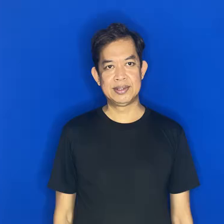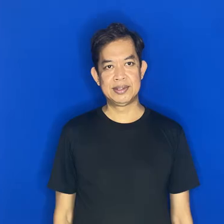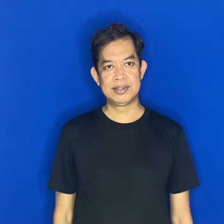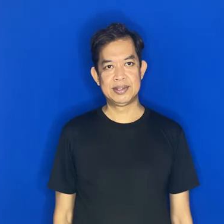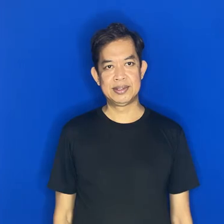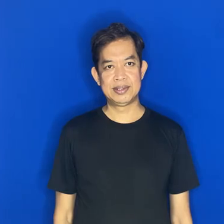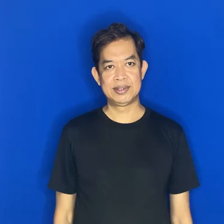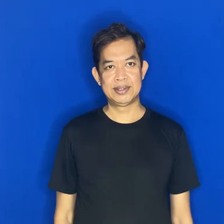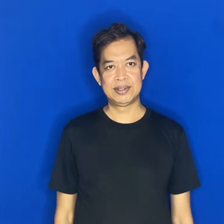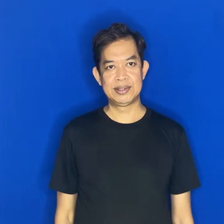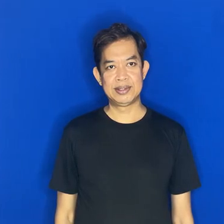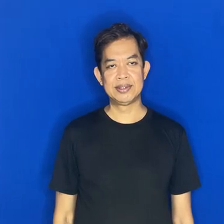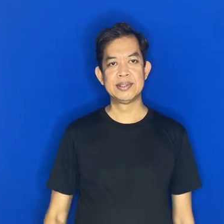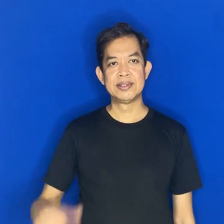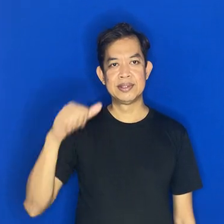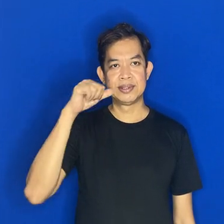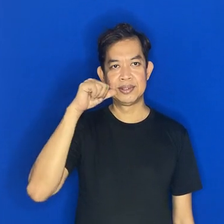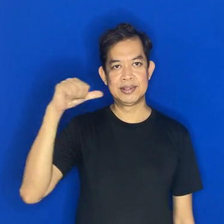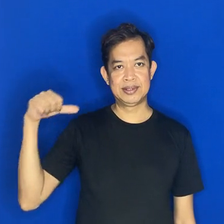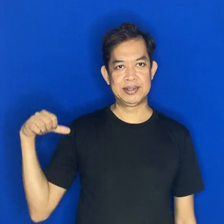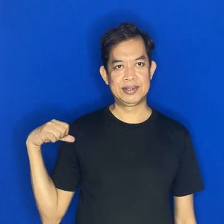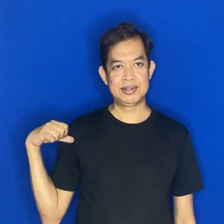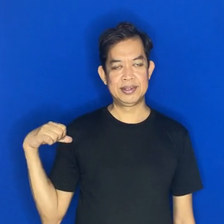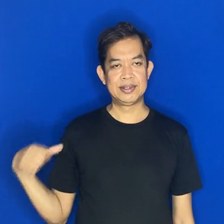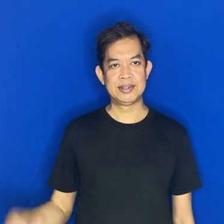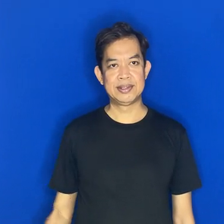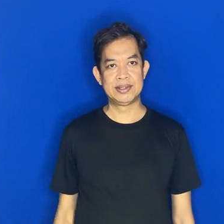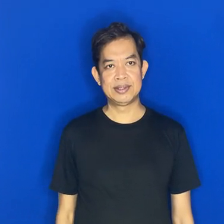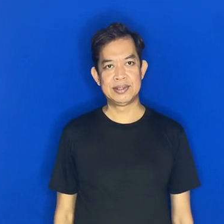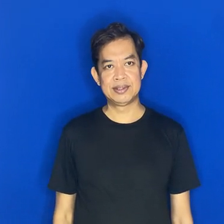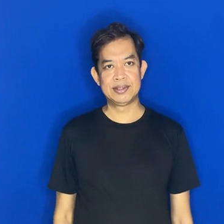yesterday